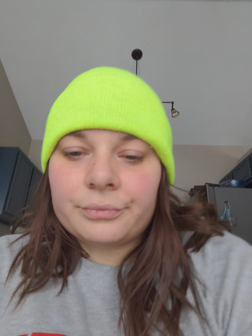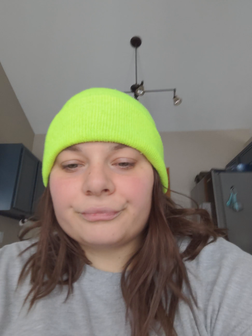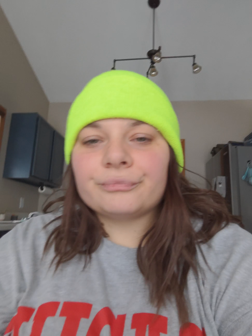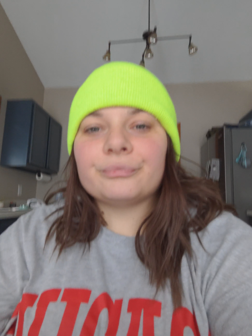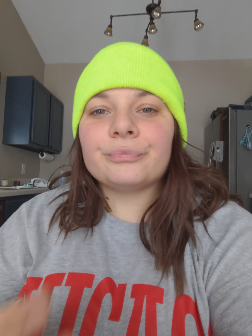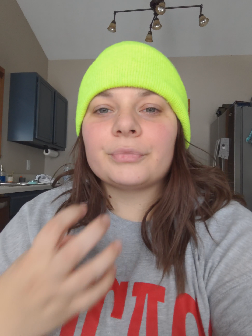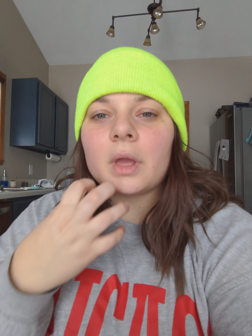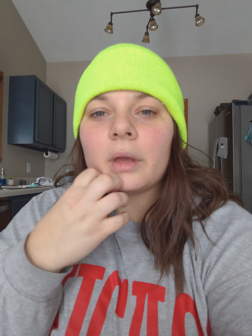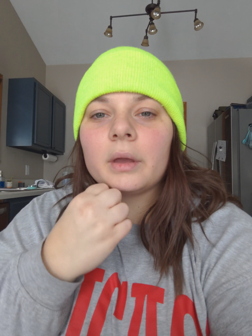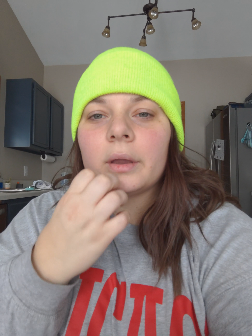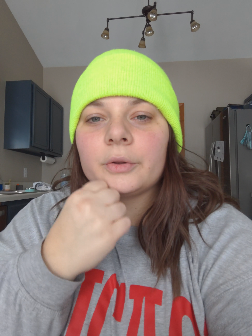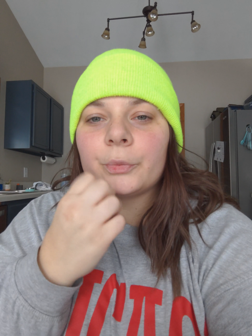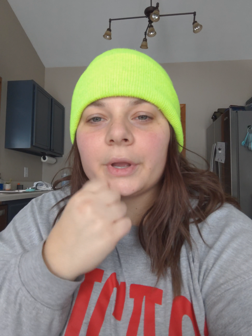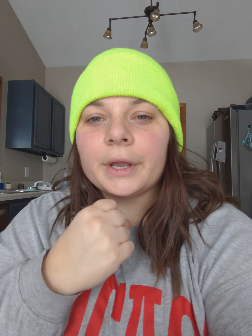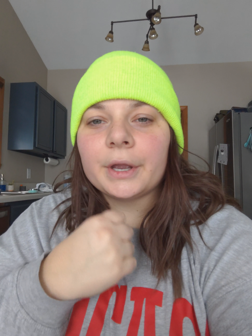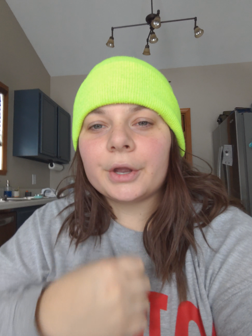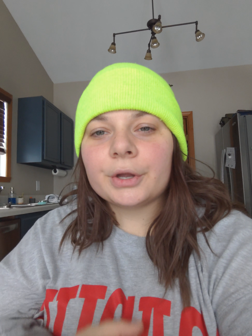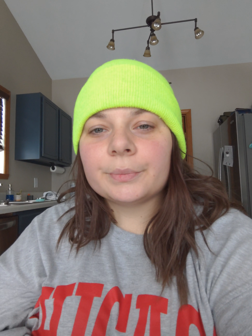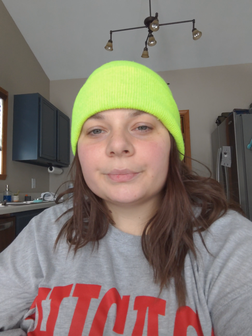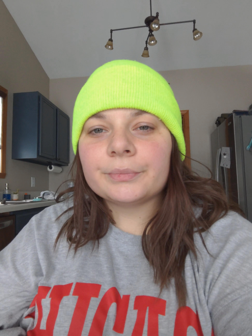underwear